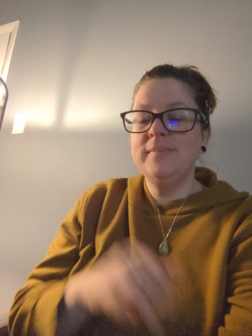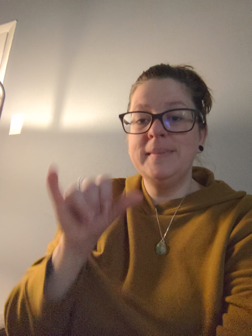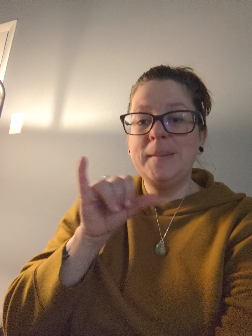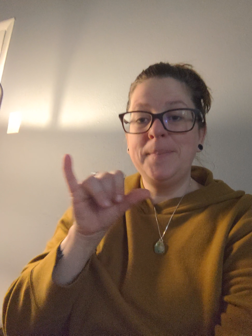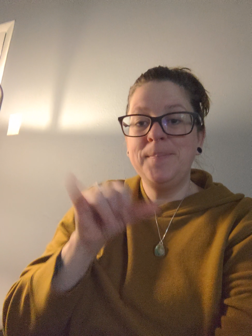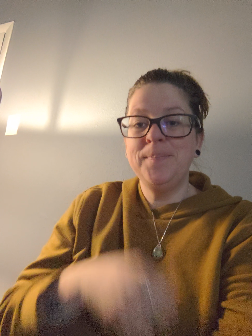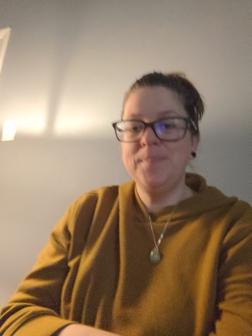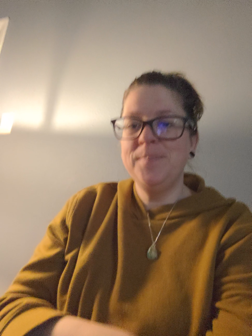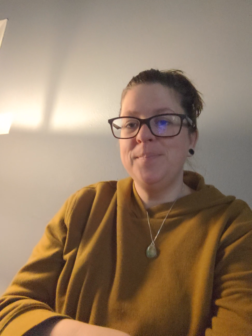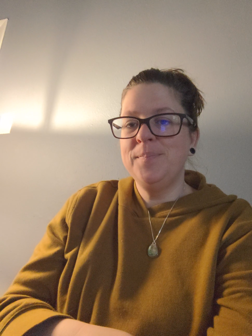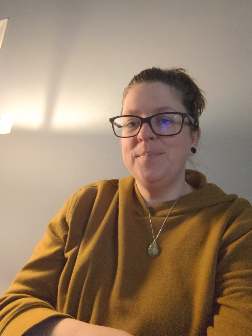same